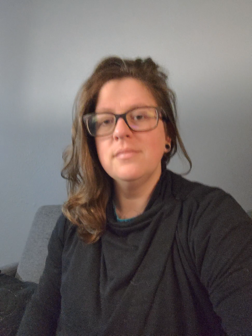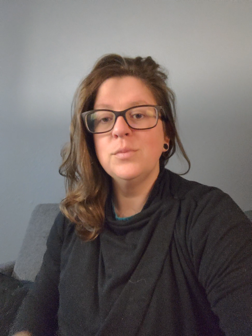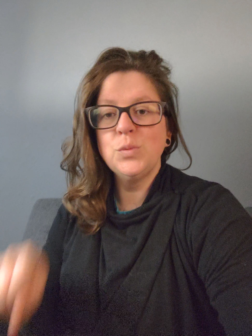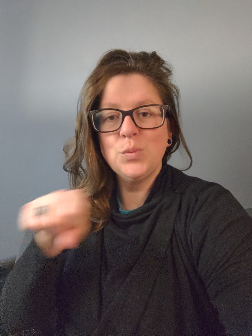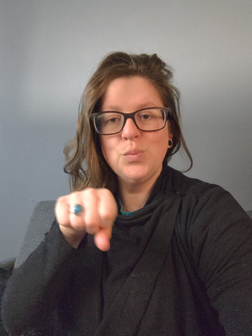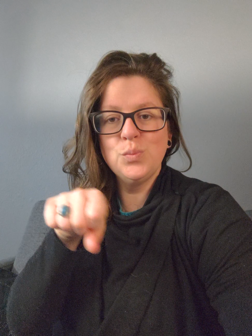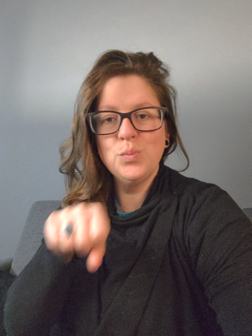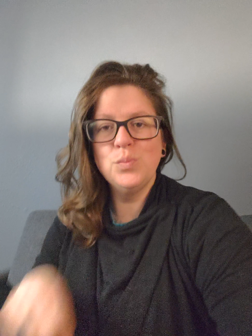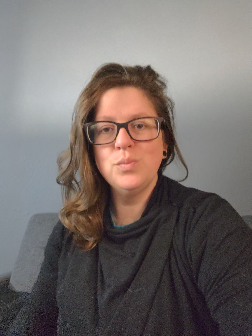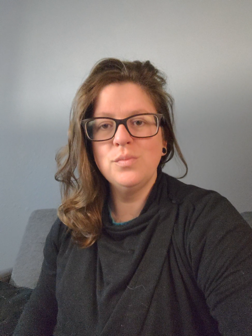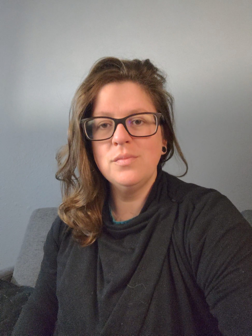shoe